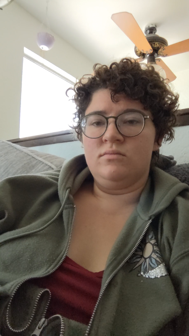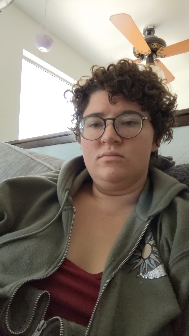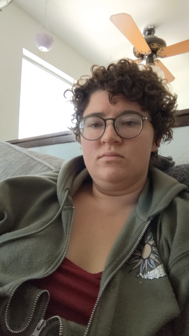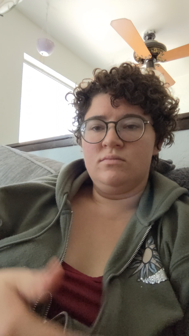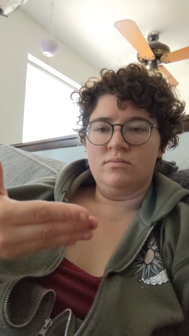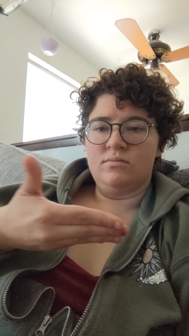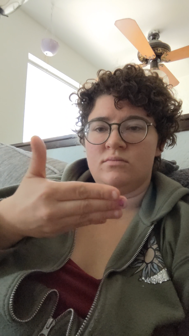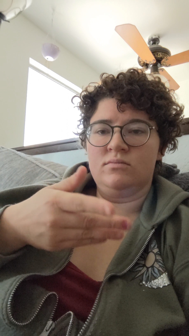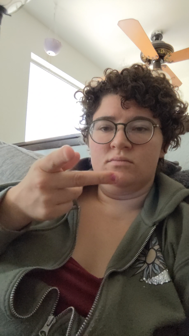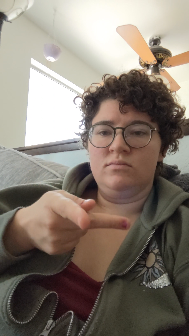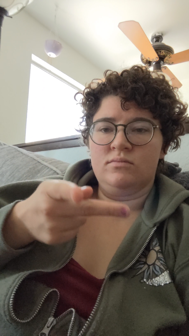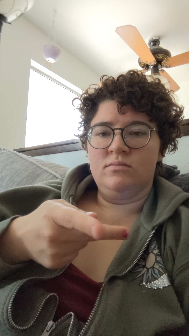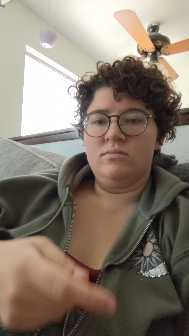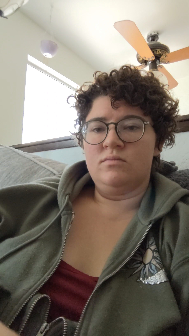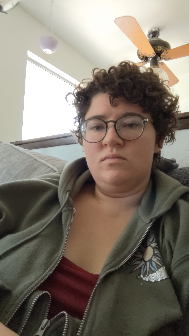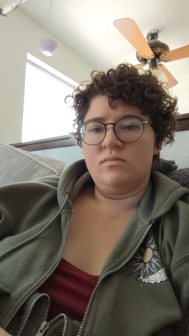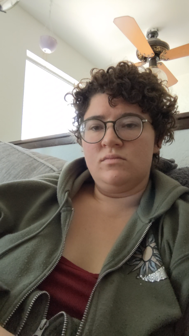babysitter